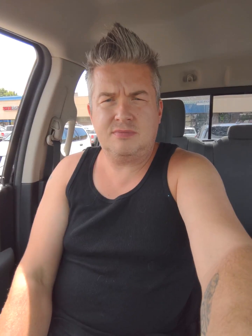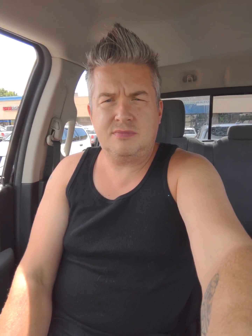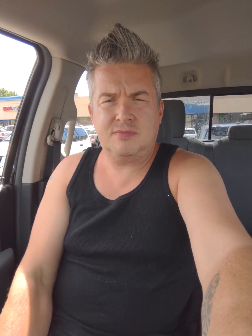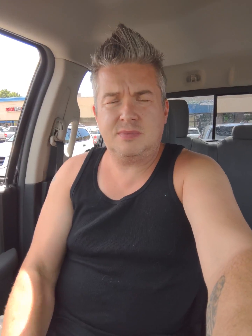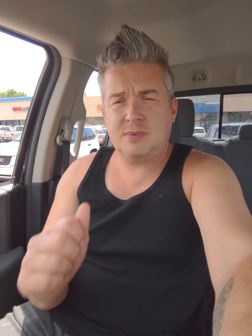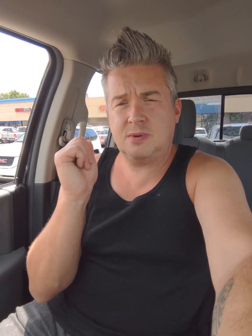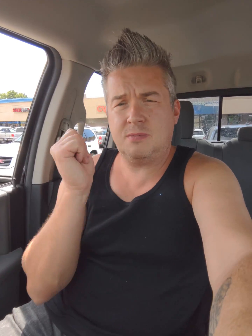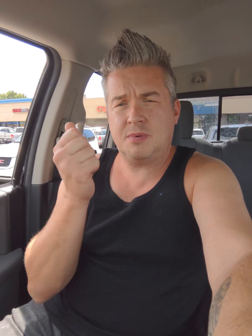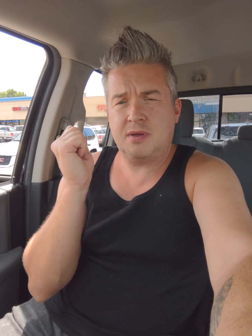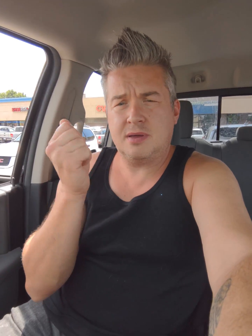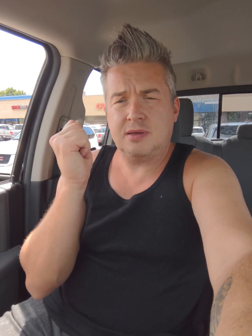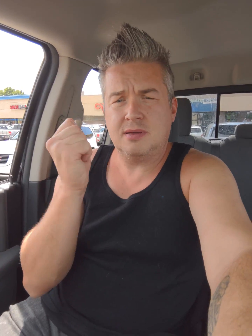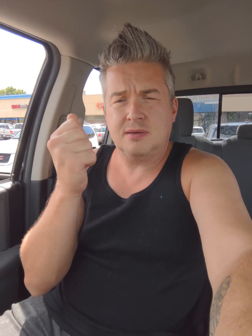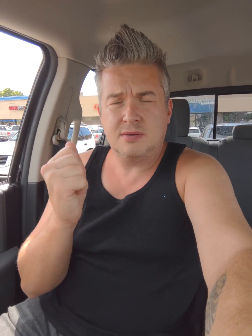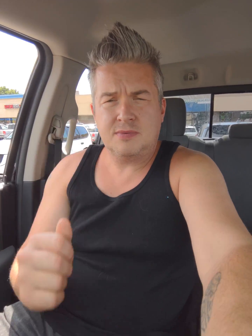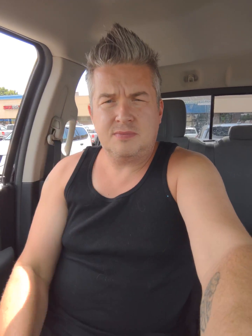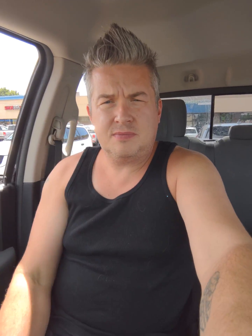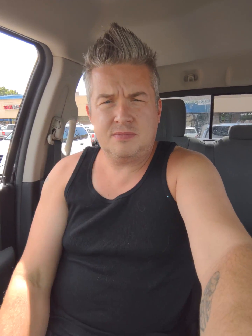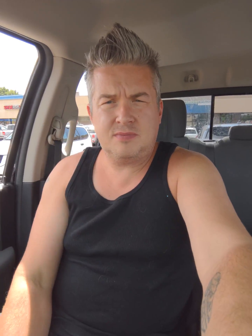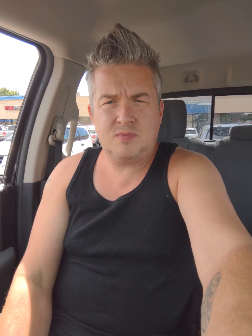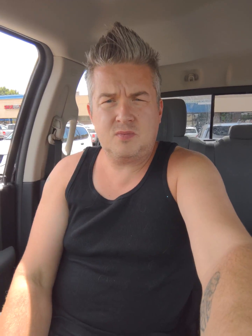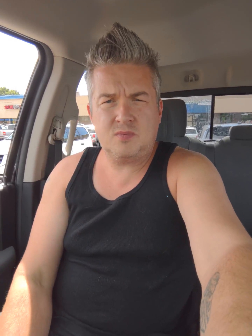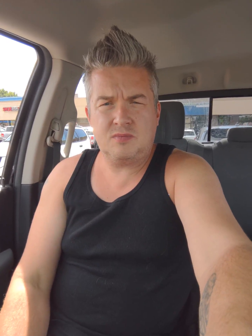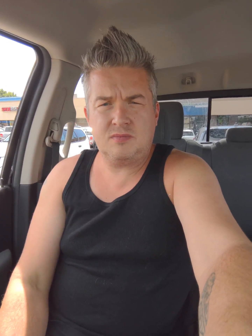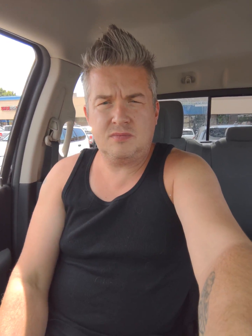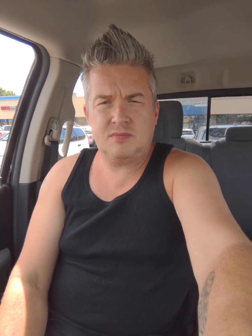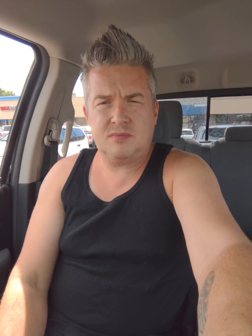bat